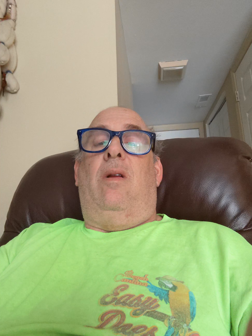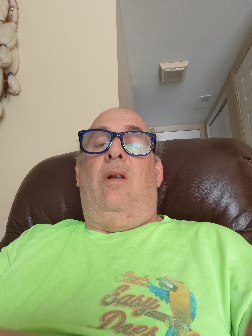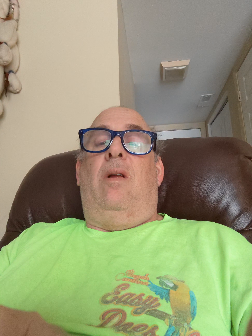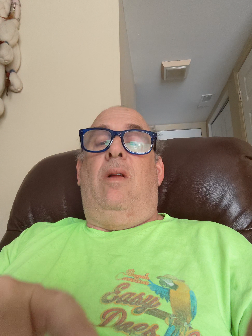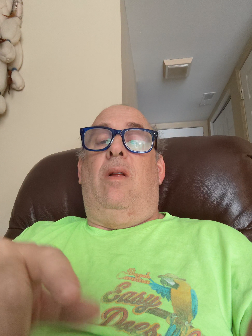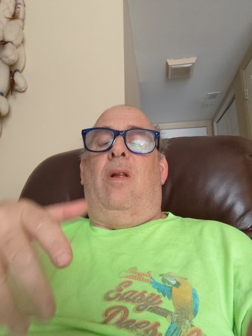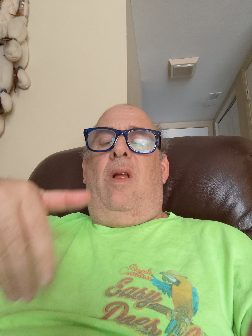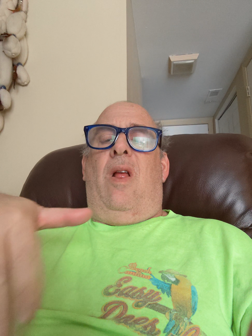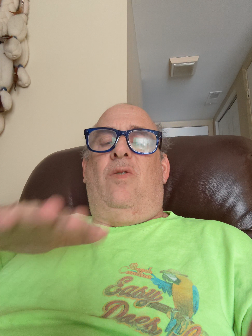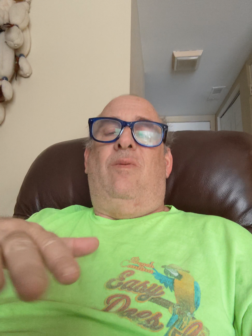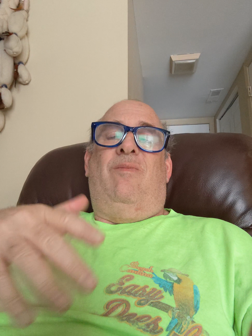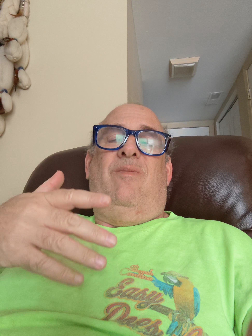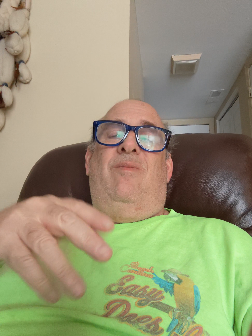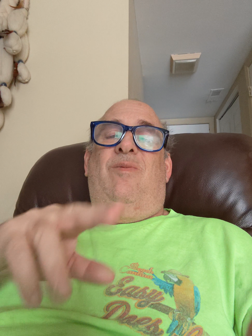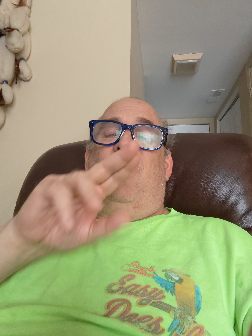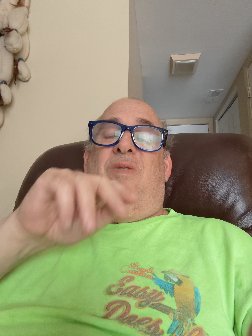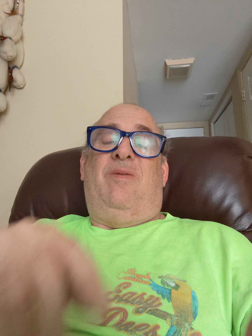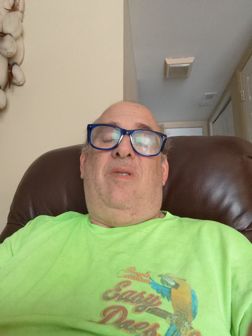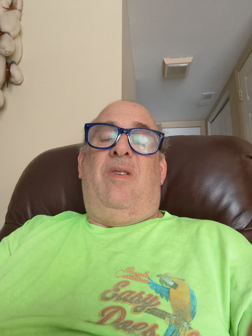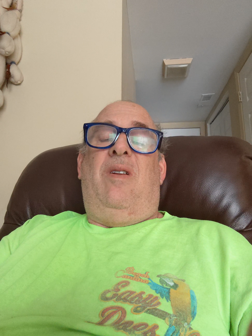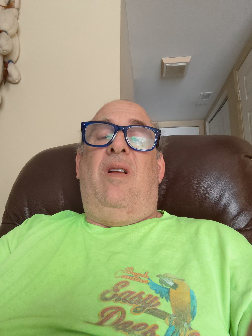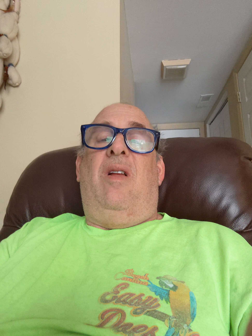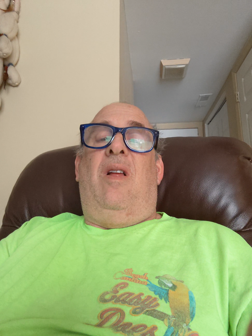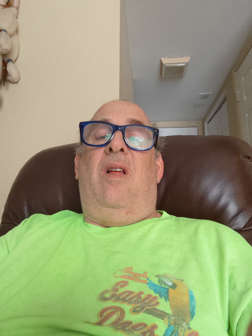underwear